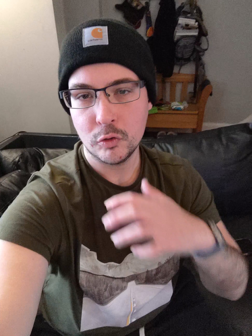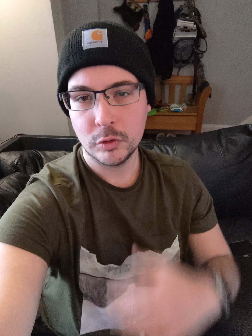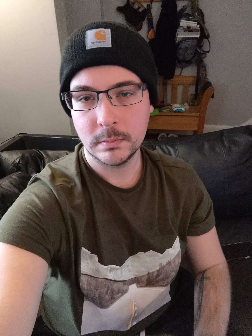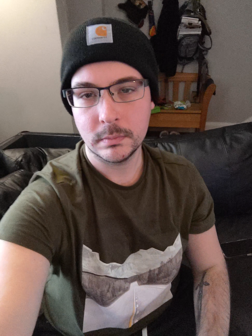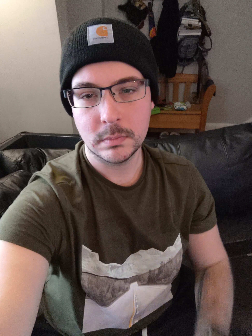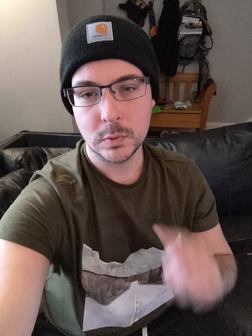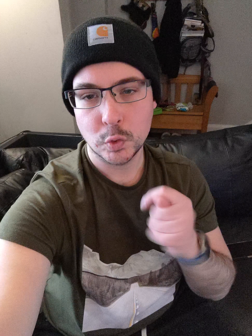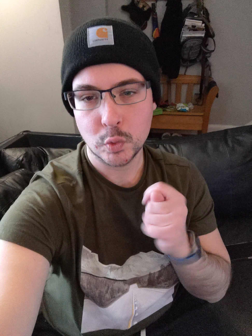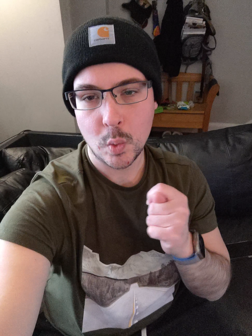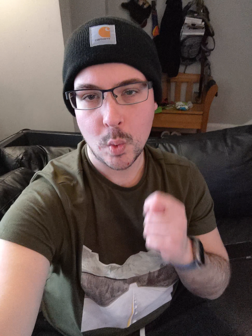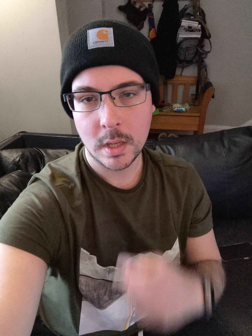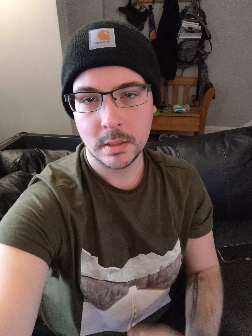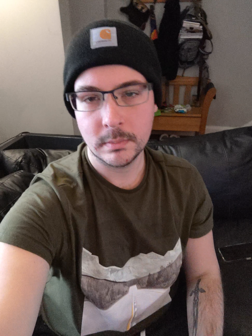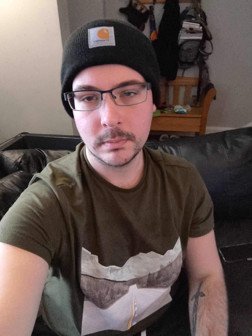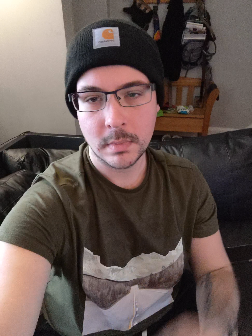toy